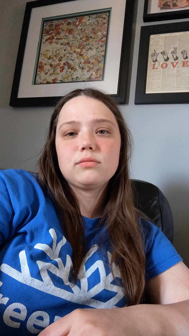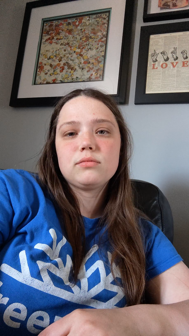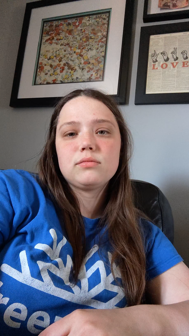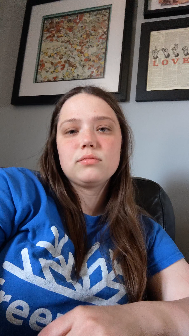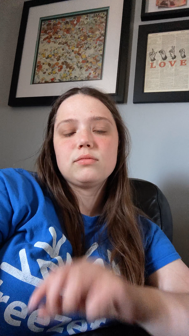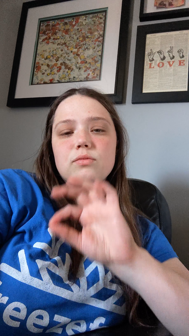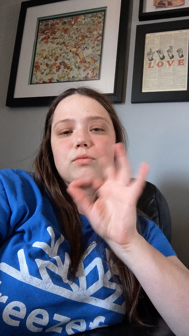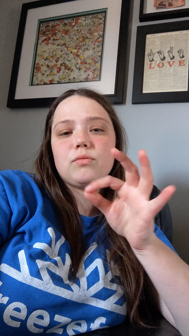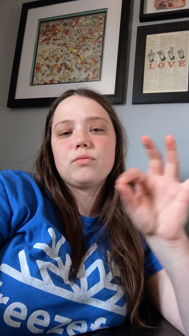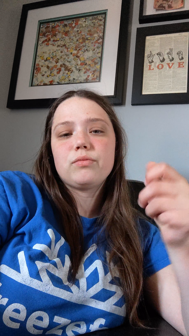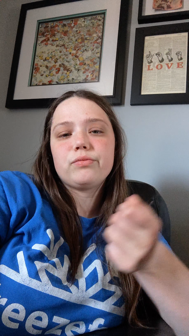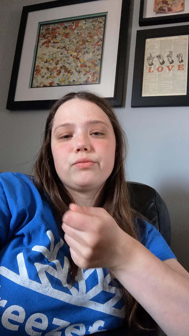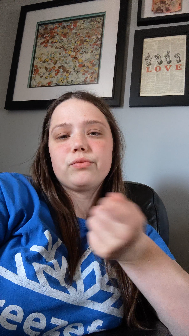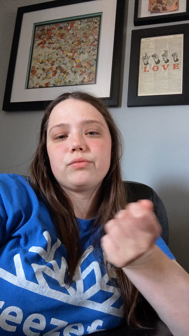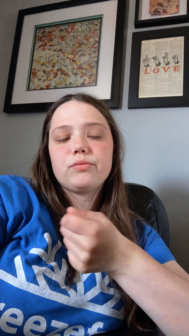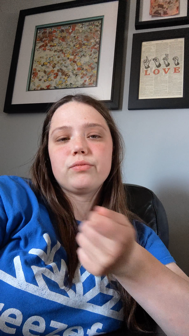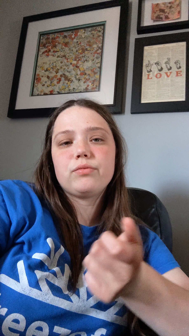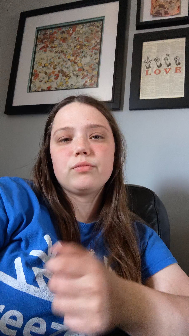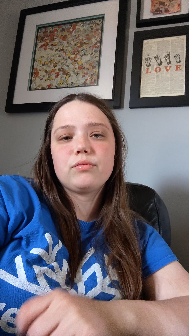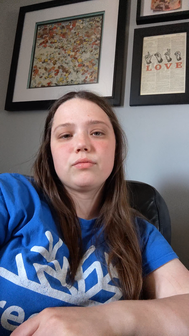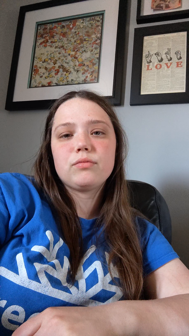hose